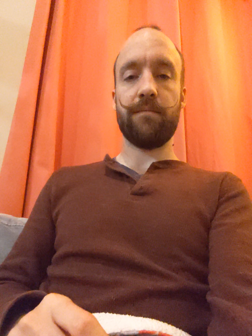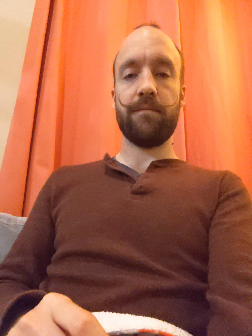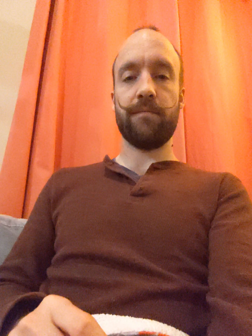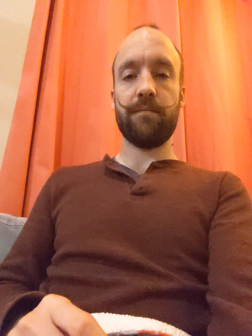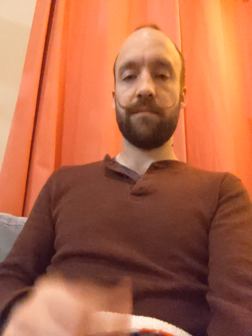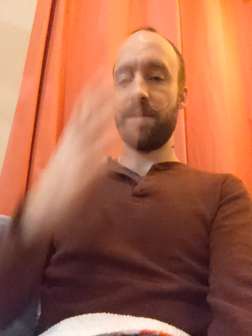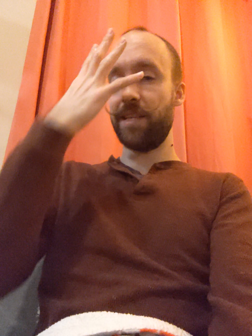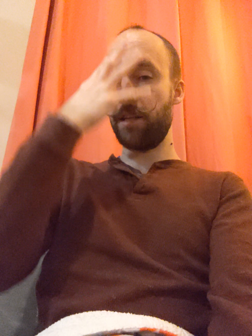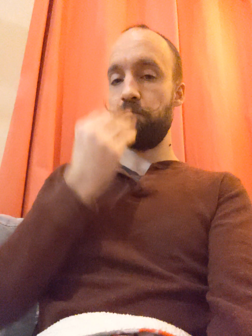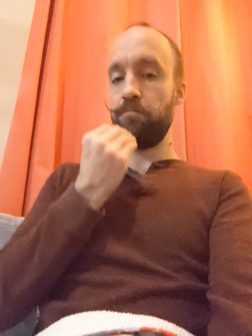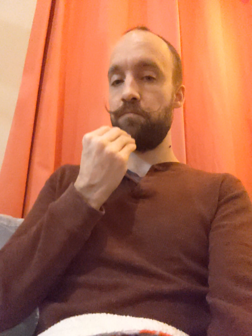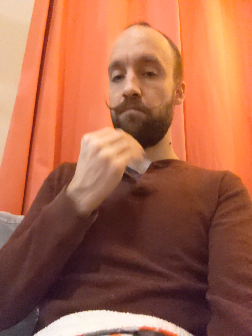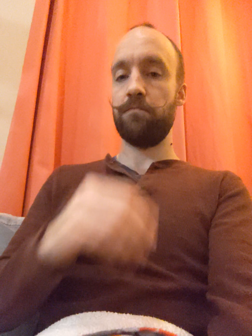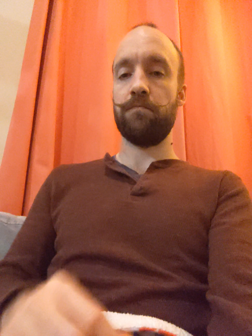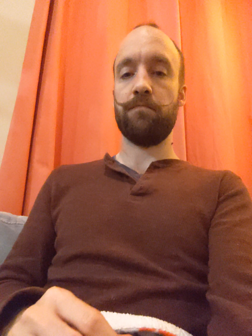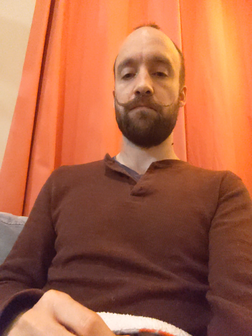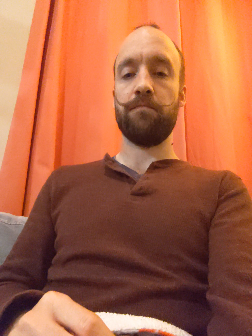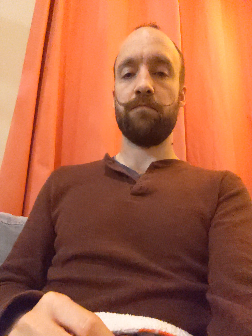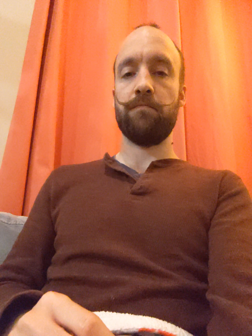sleep